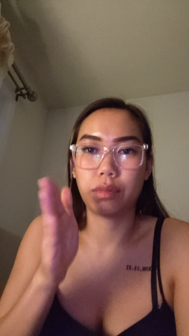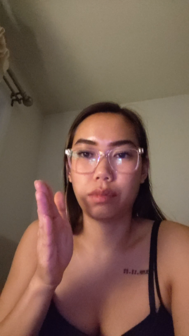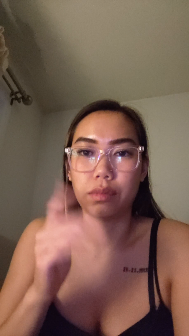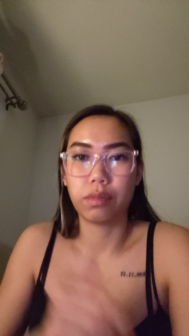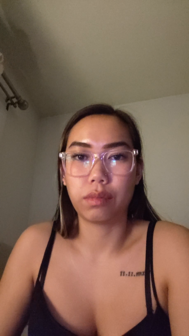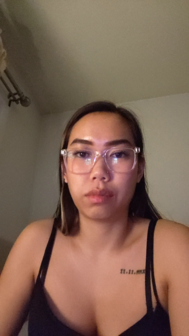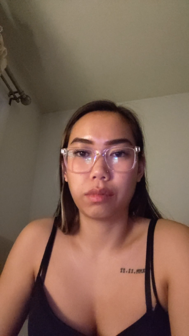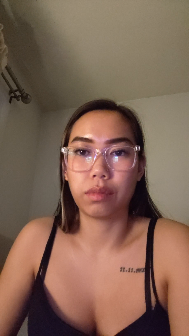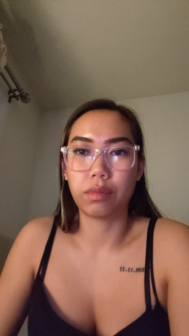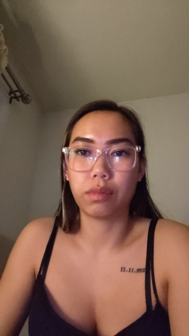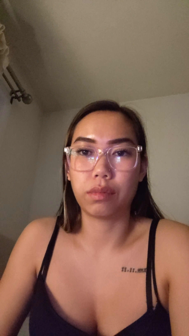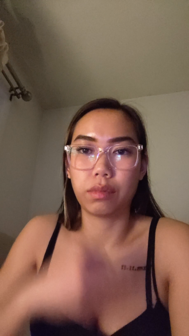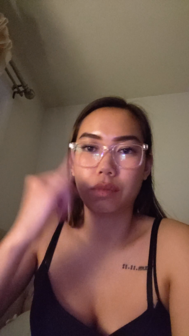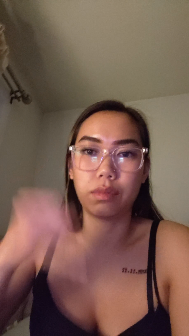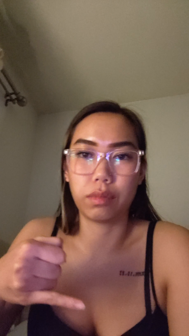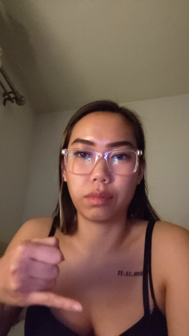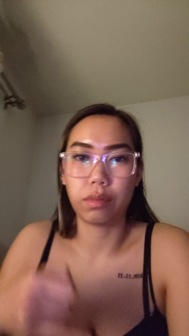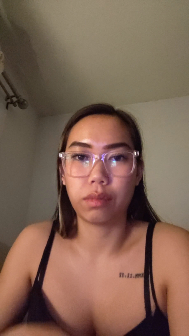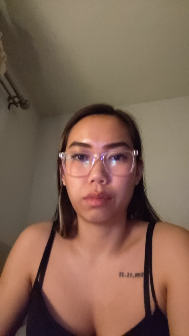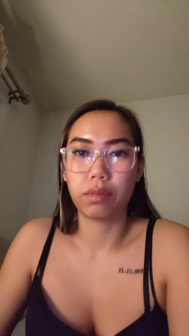last